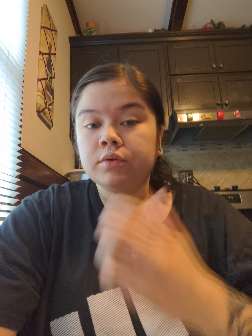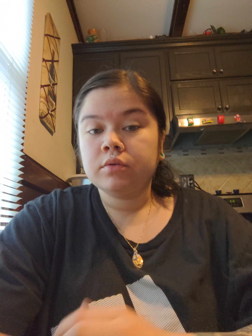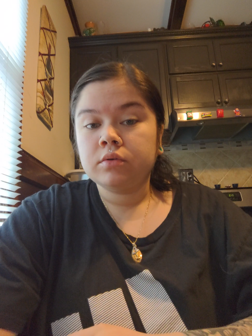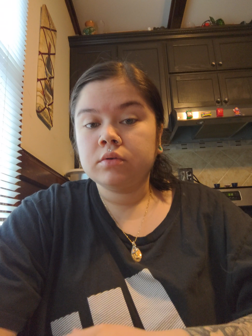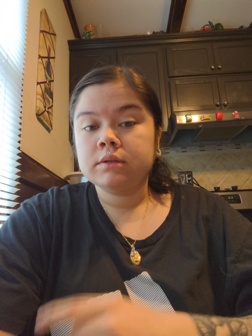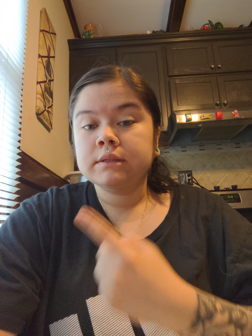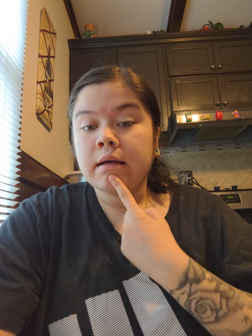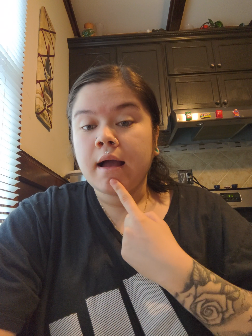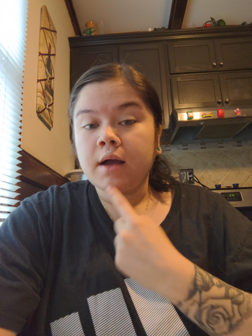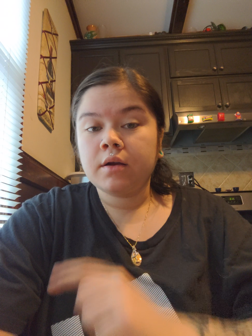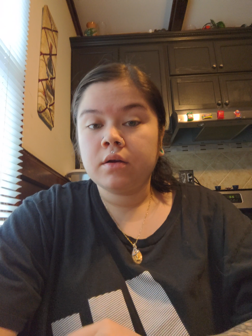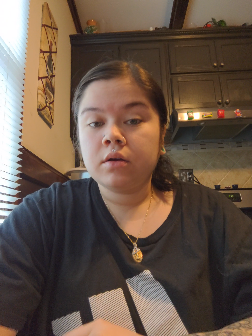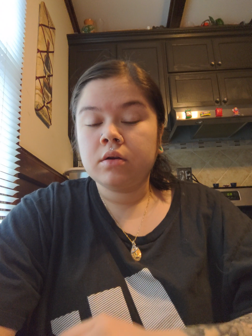say